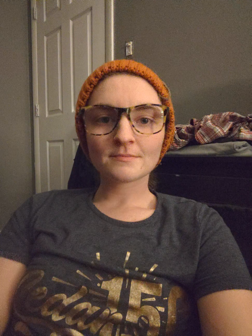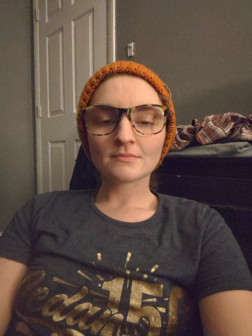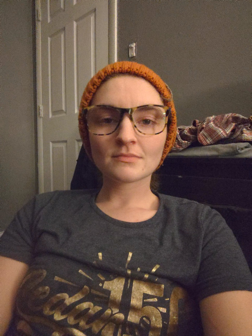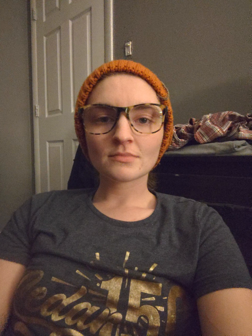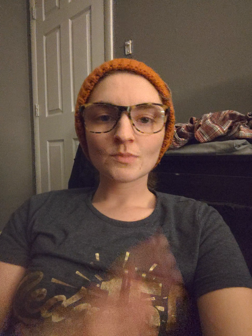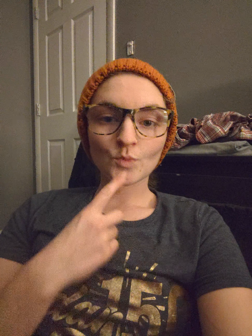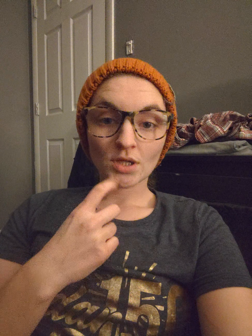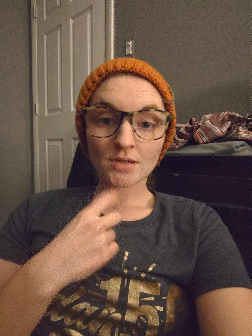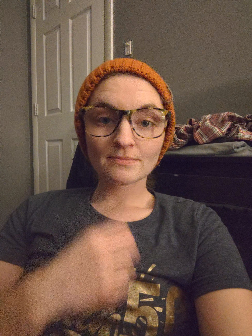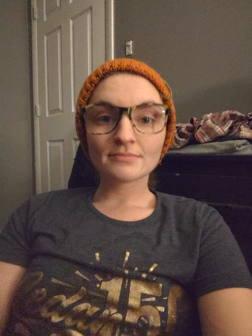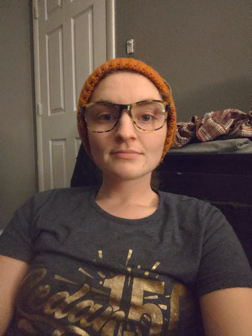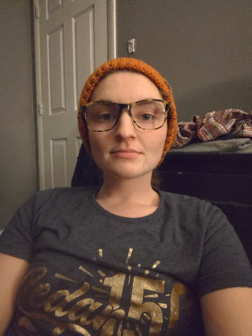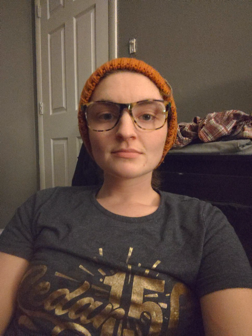red